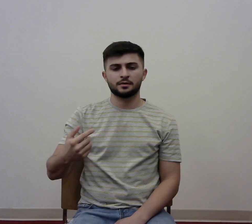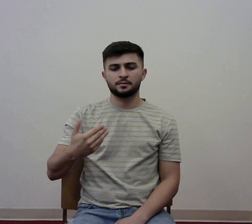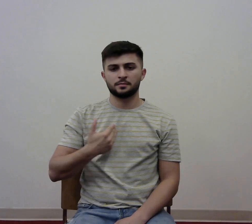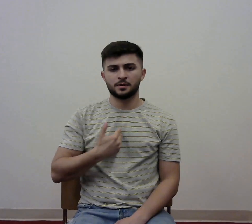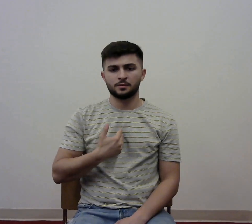mən